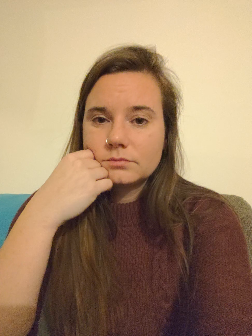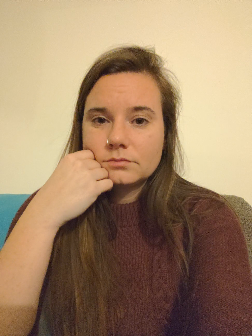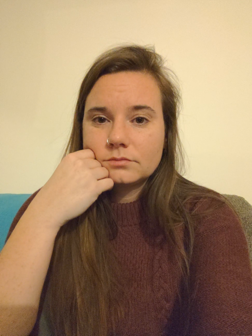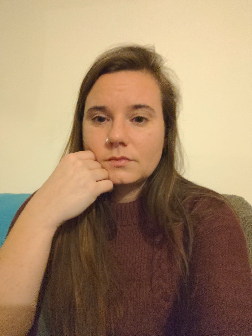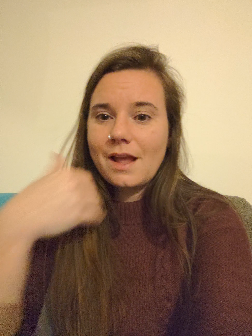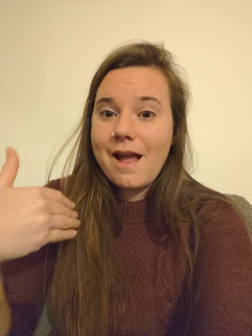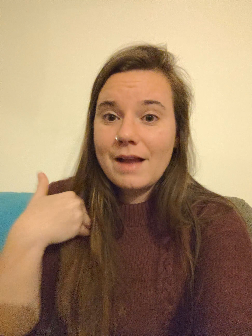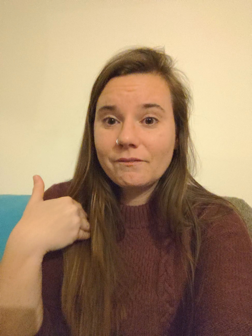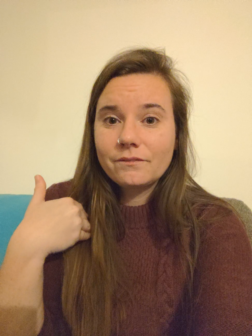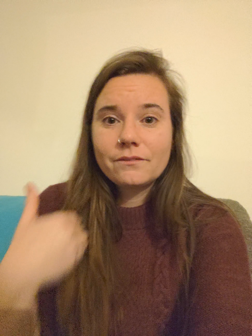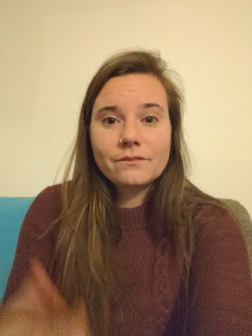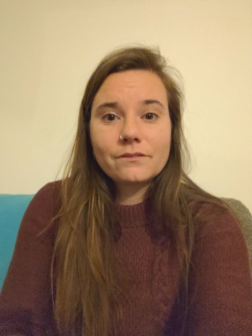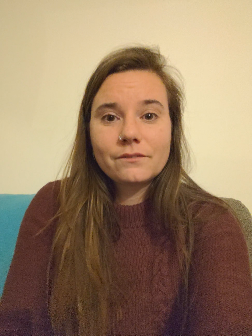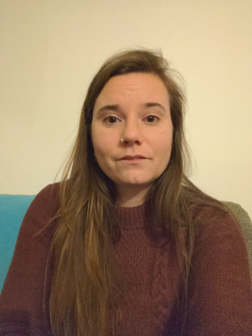have